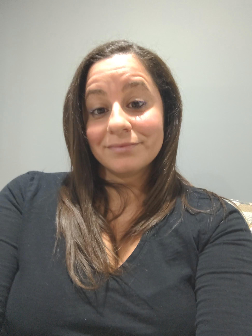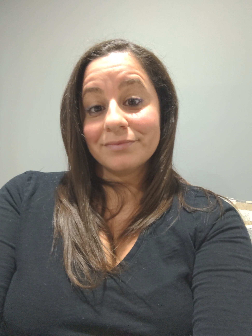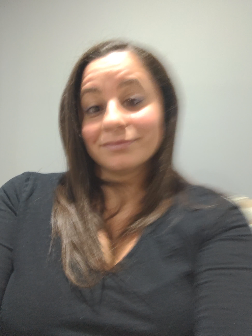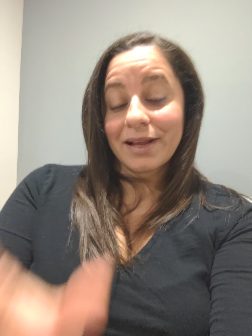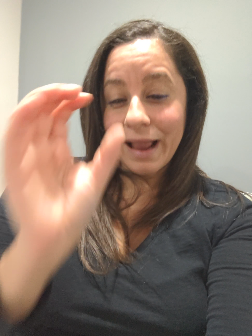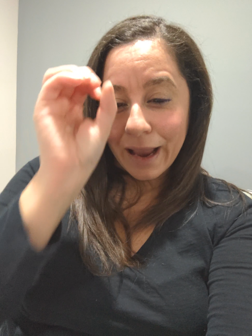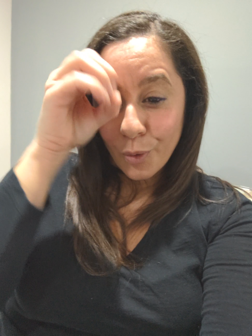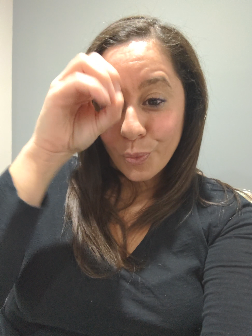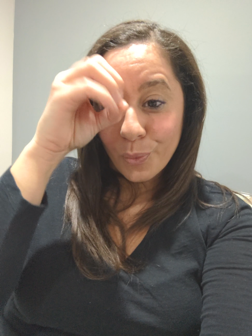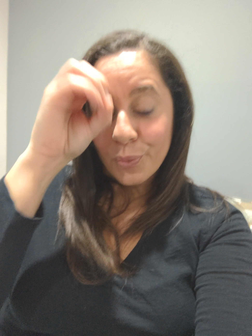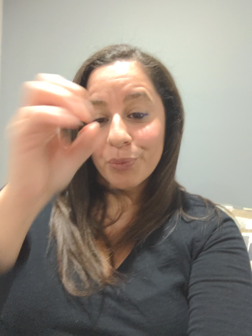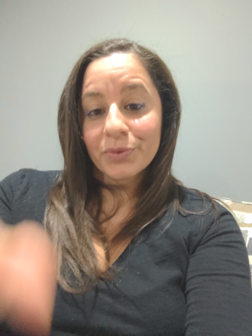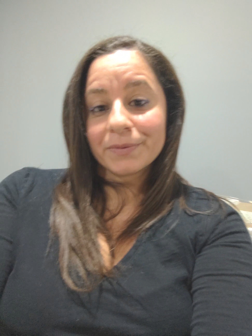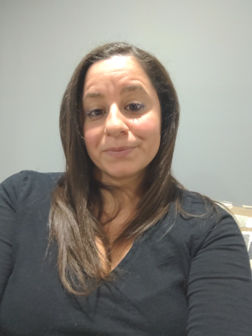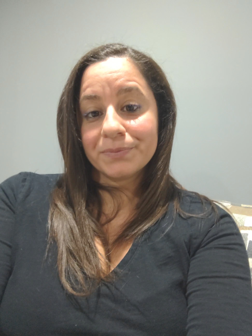owl